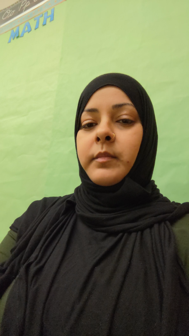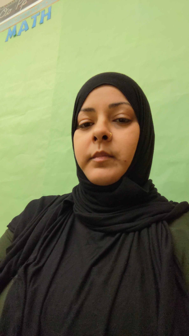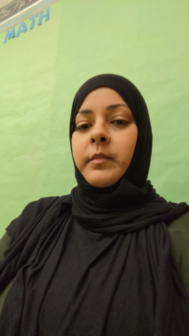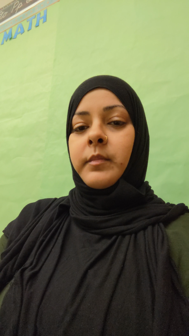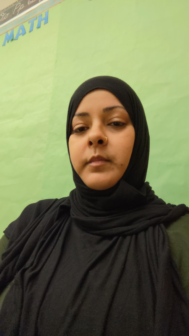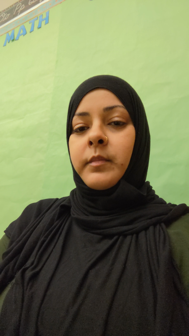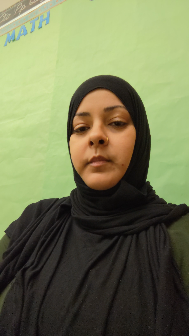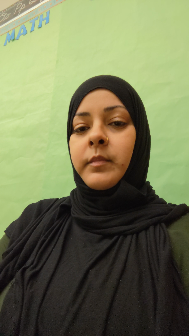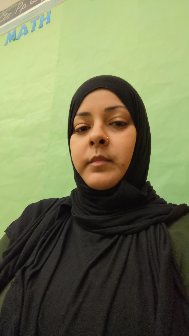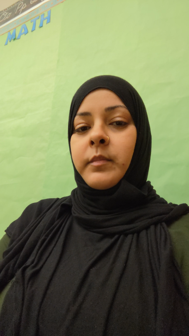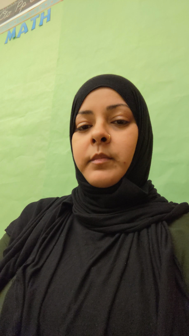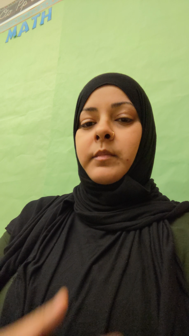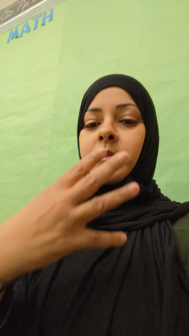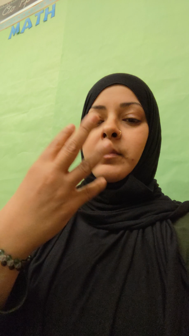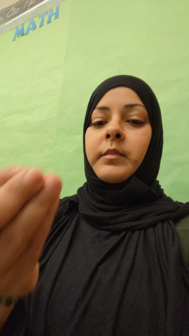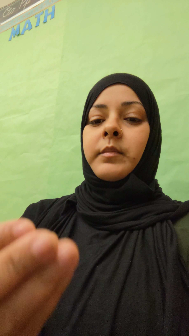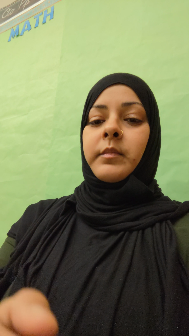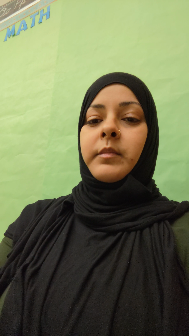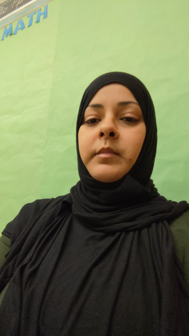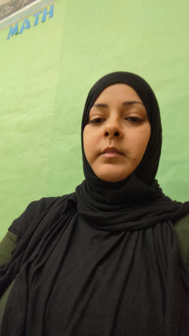got to